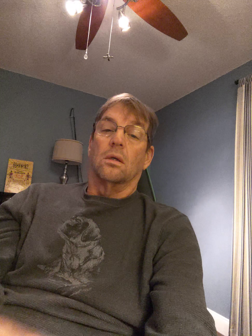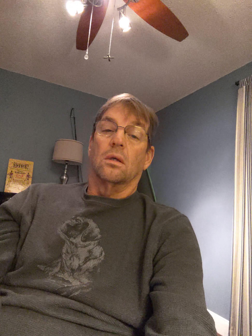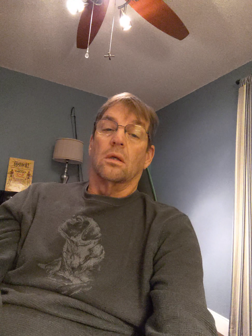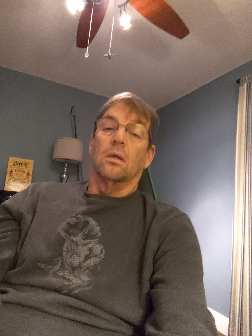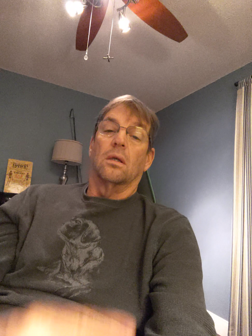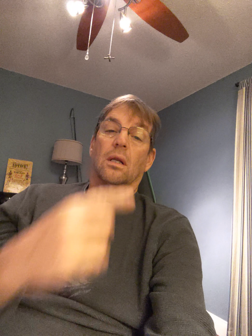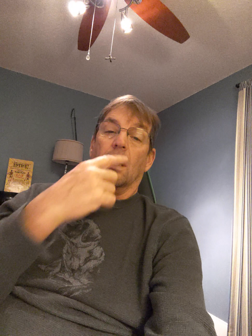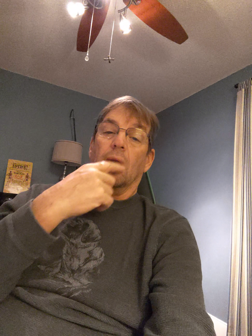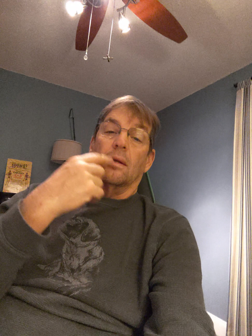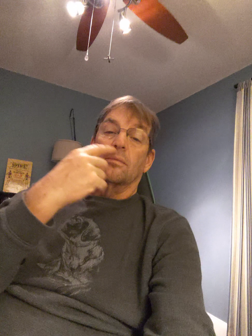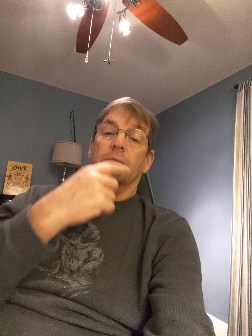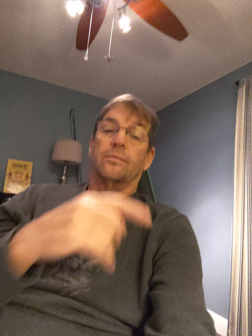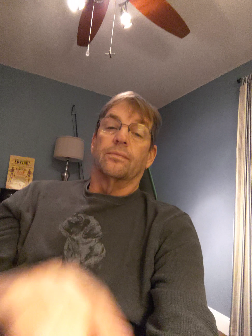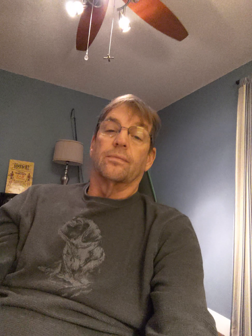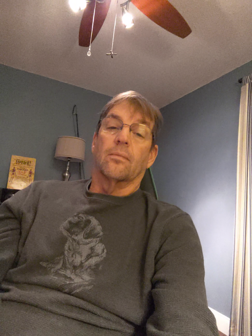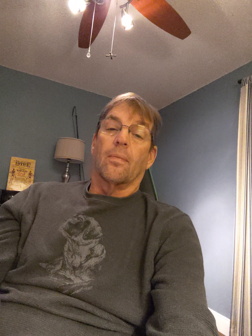lips